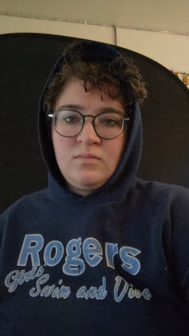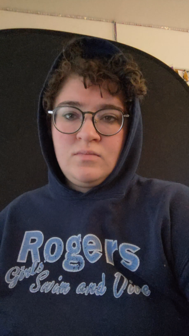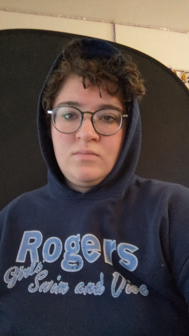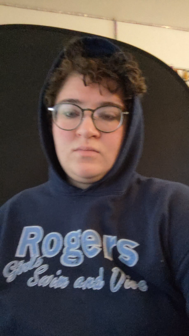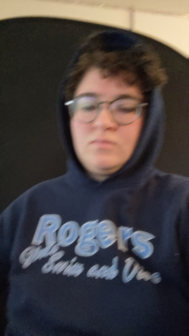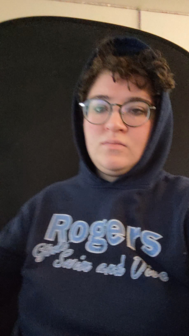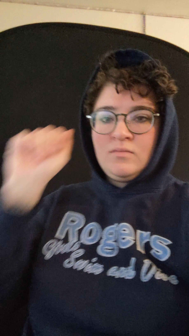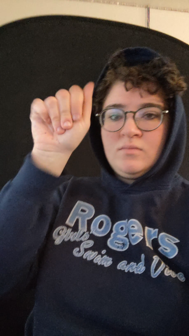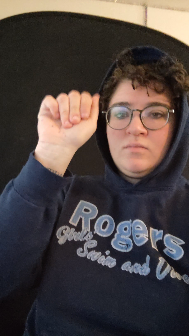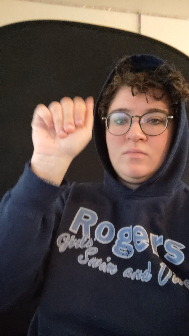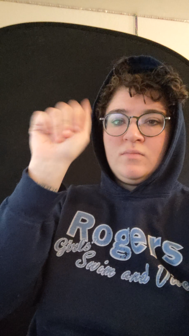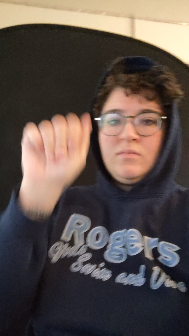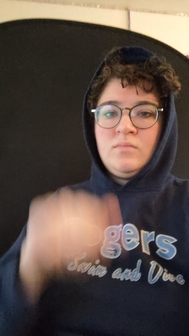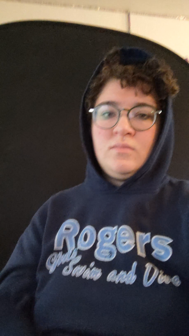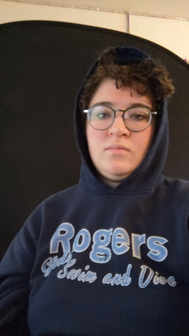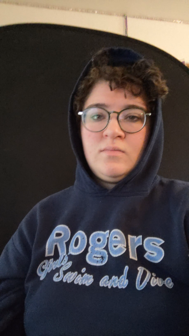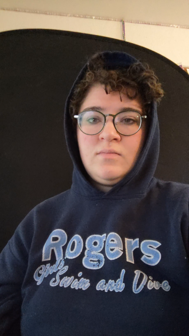knock